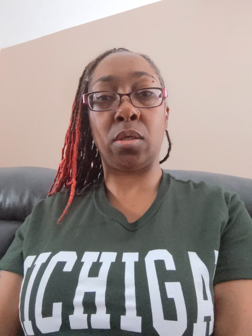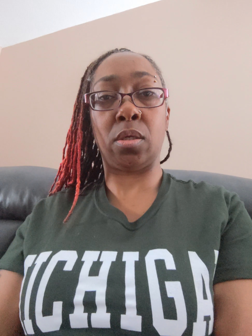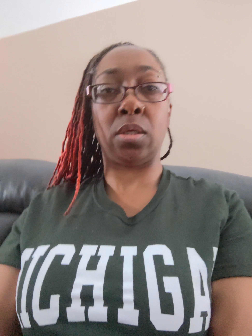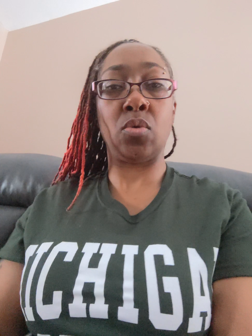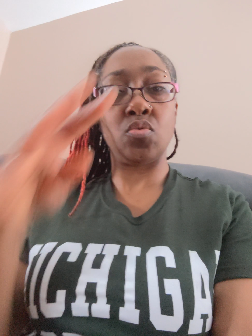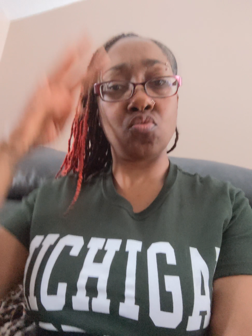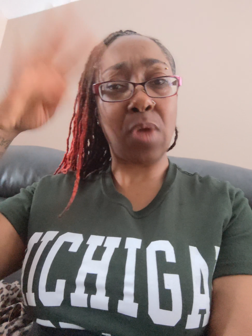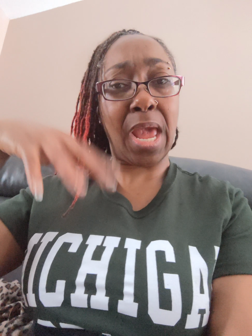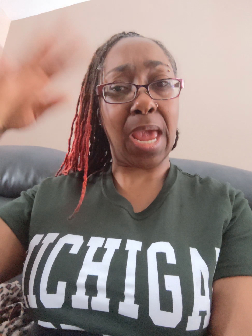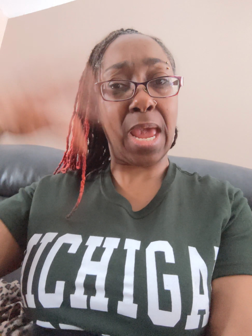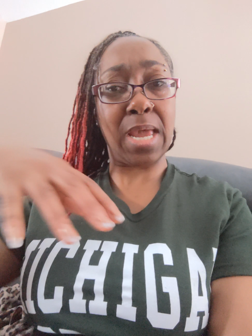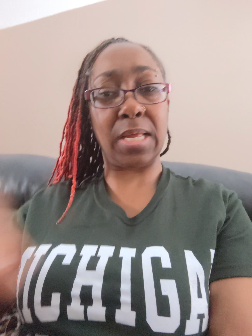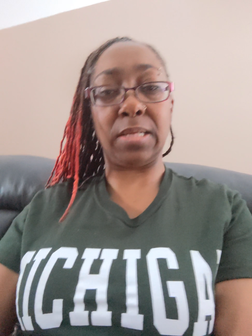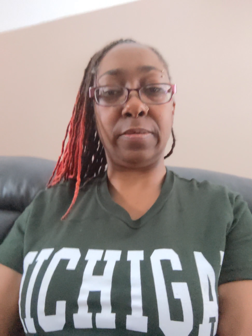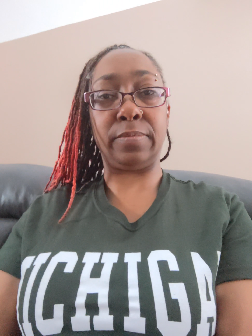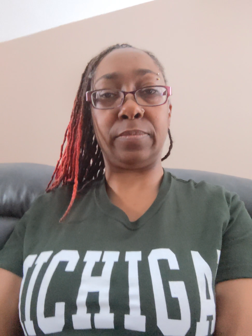rain